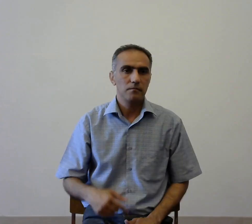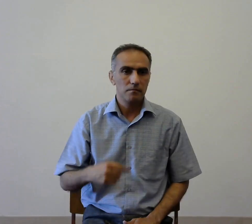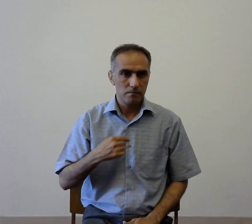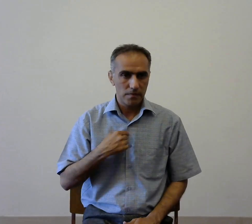mən